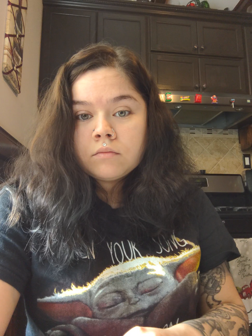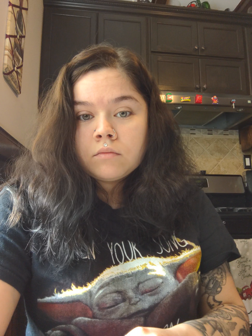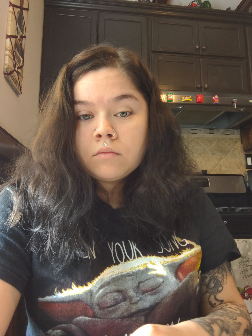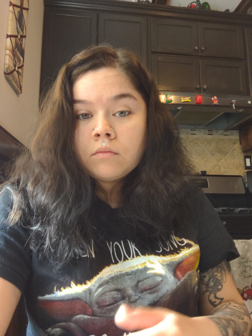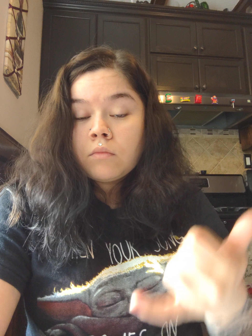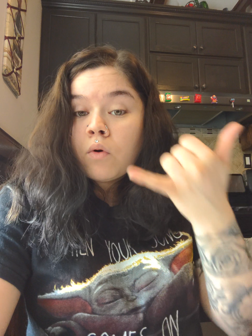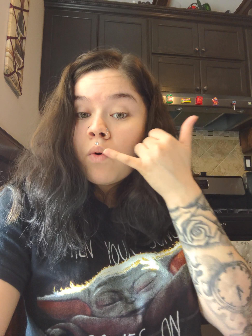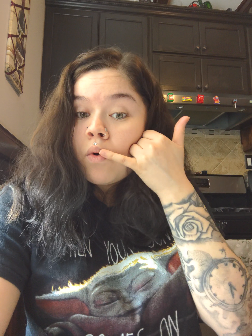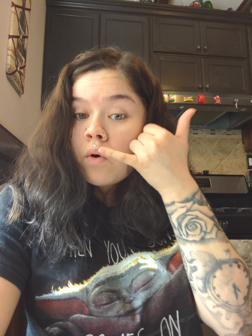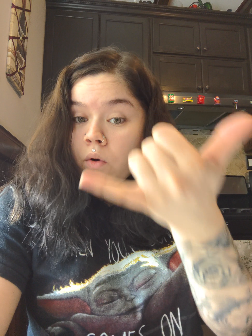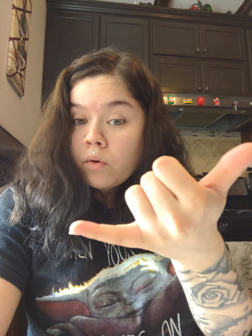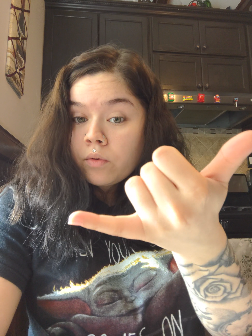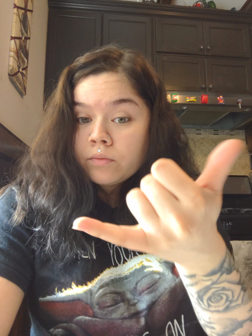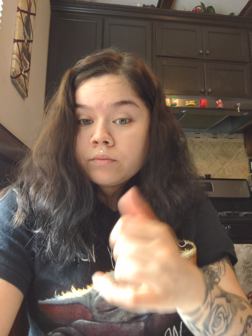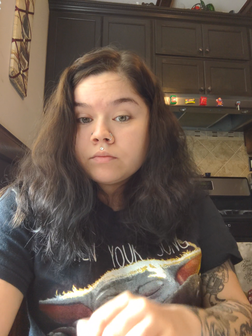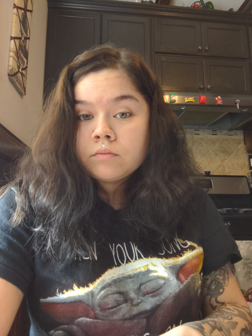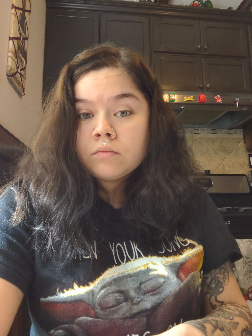call on the phone